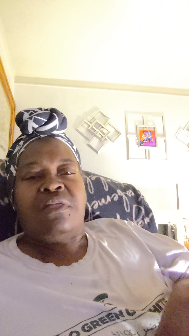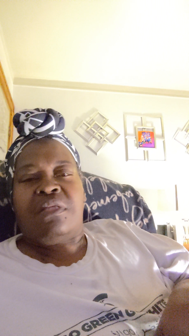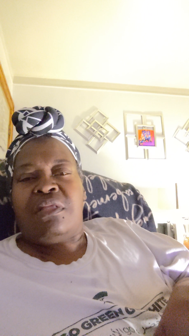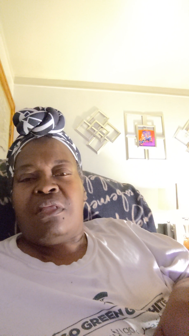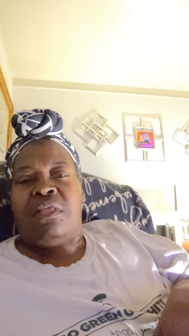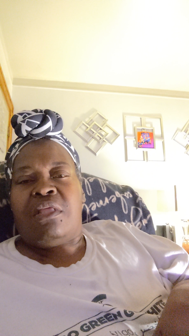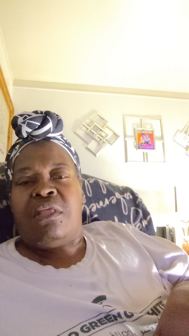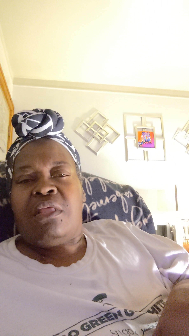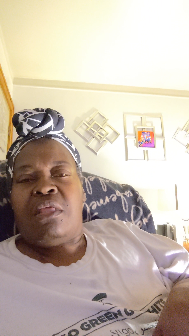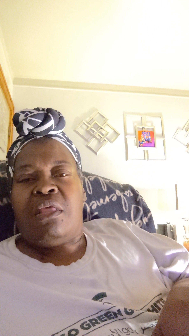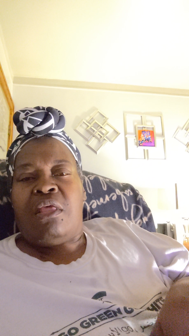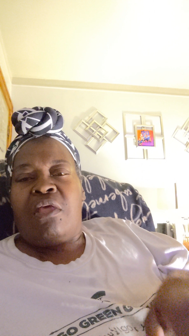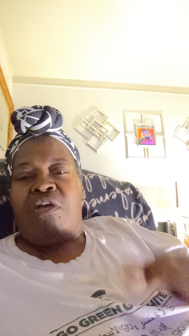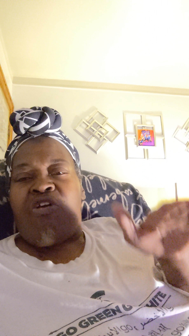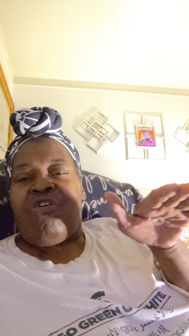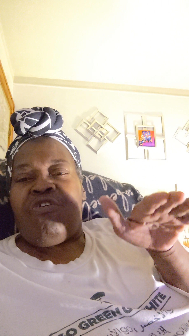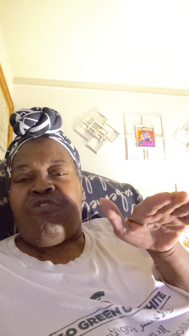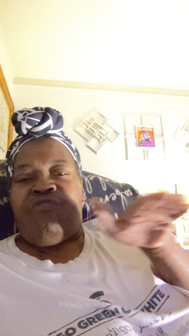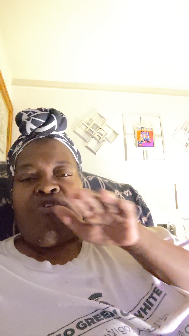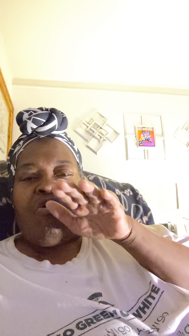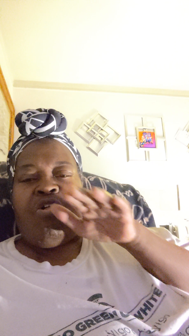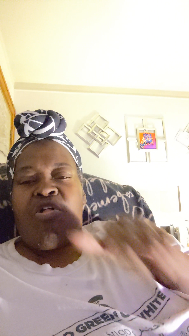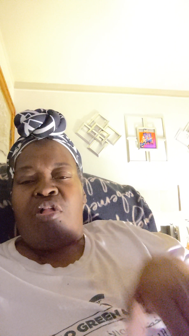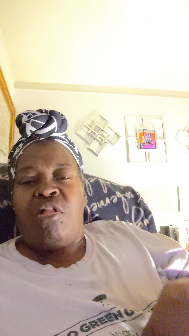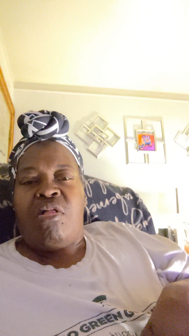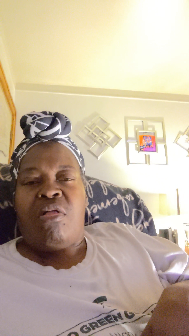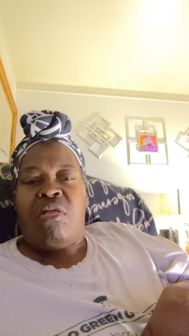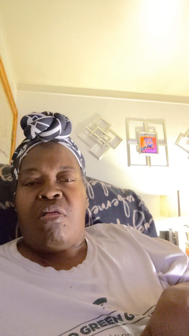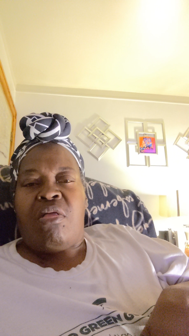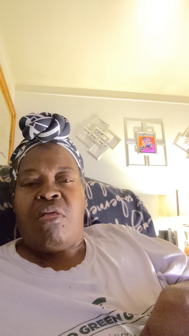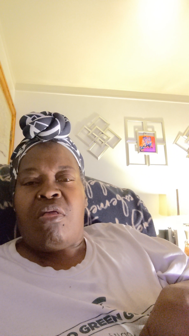full